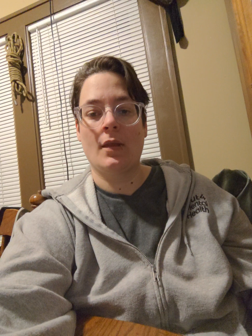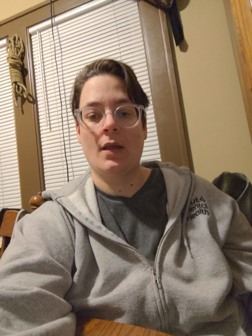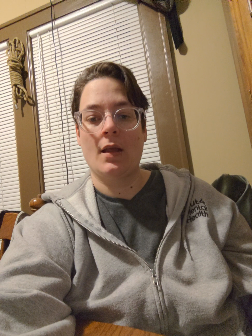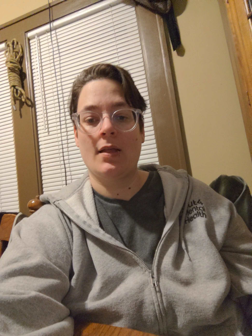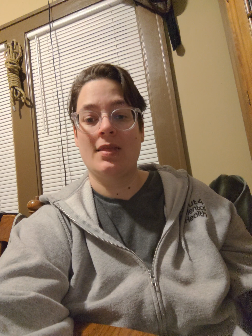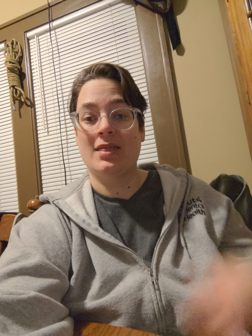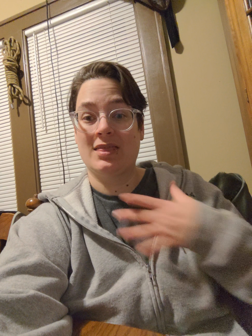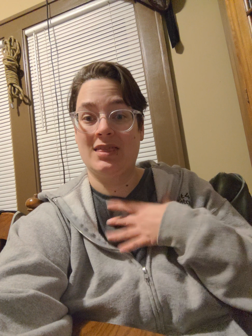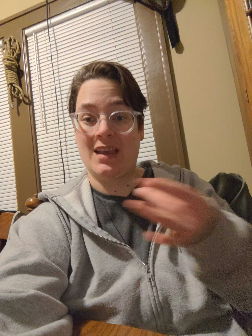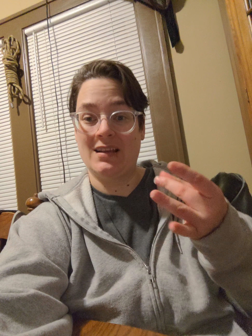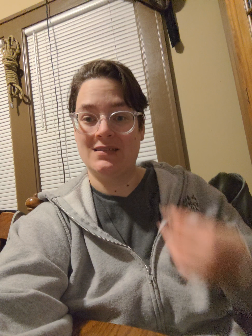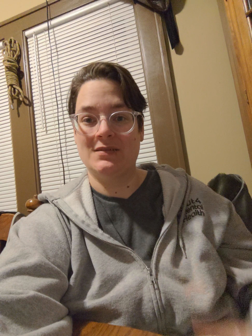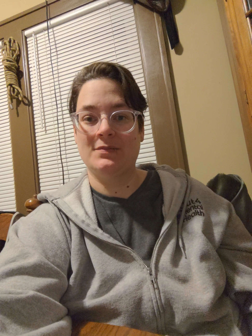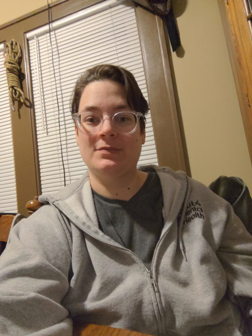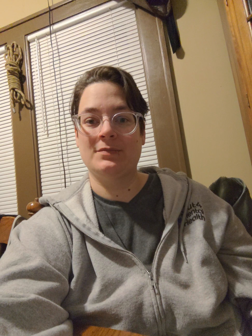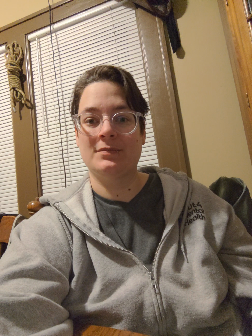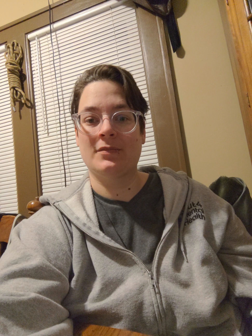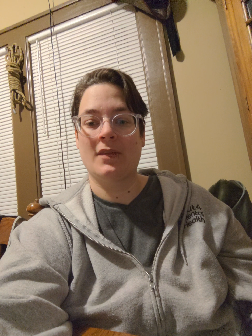like